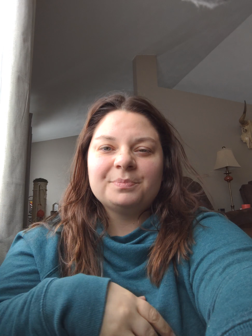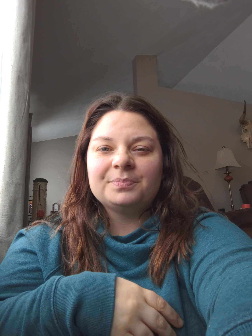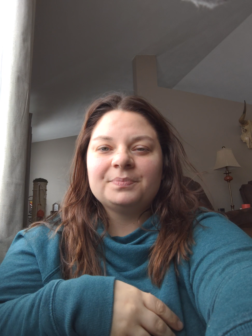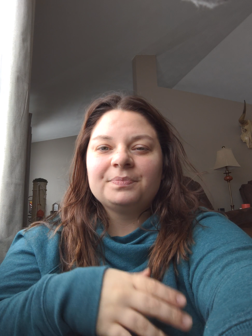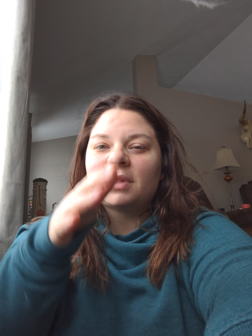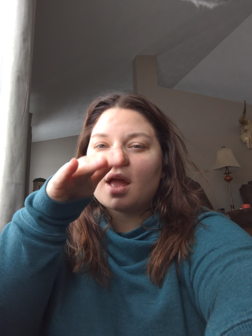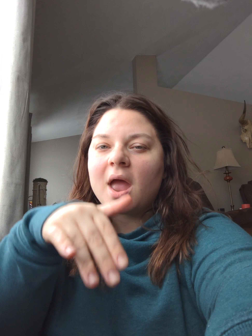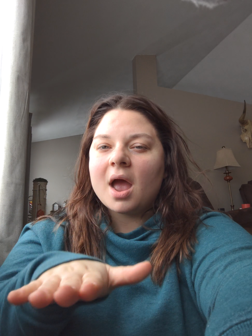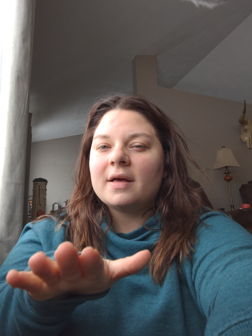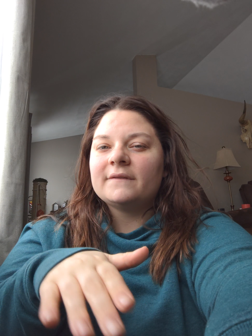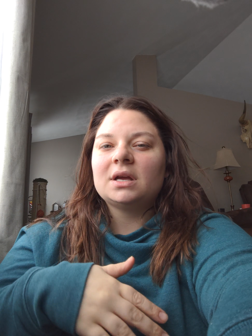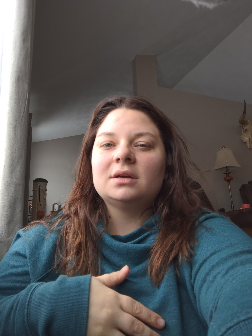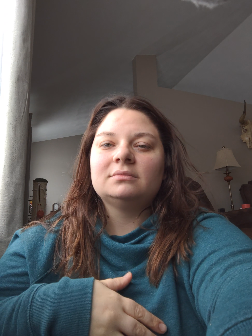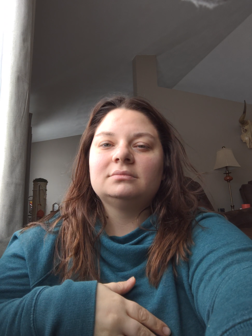elephant